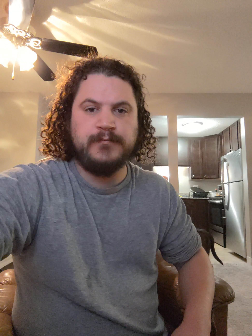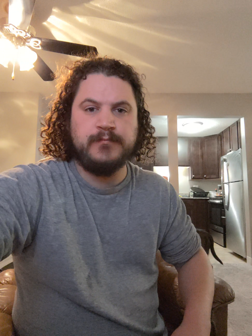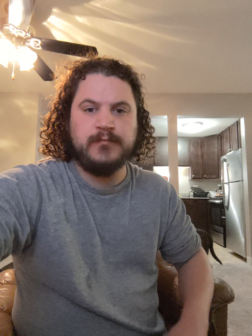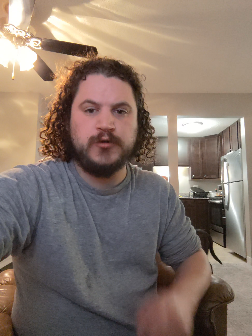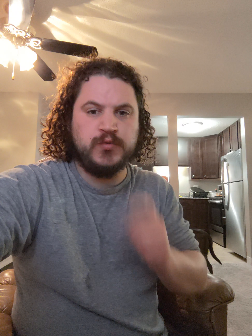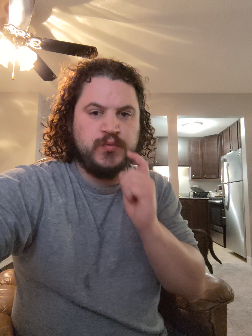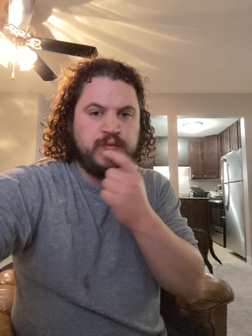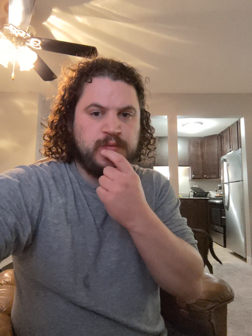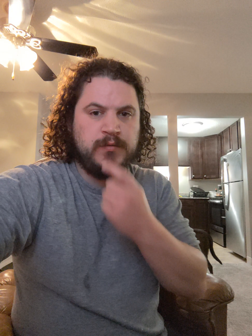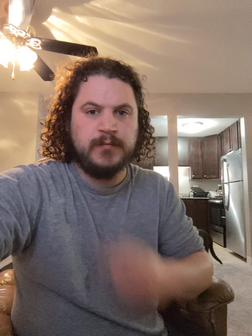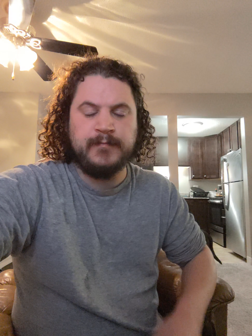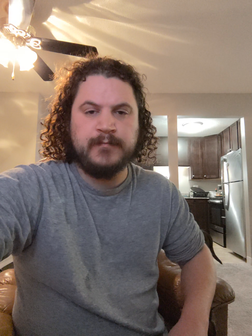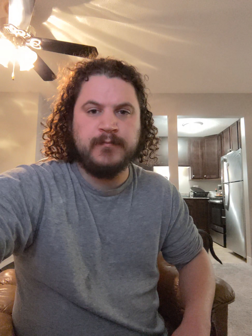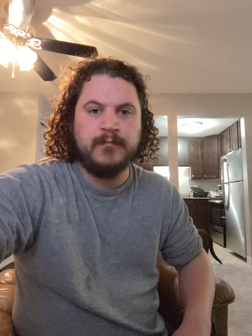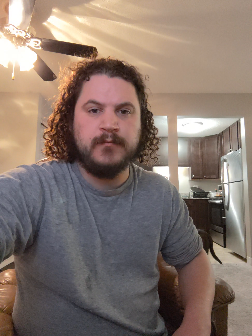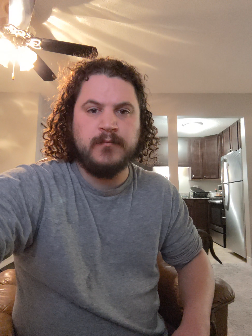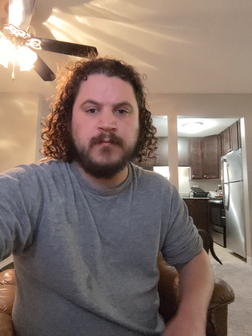tooth